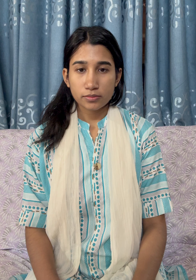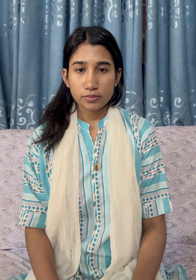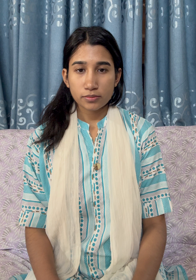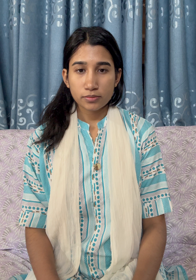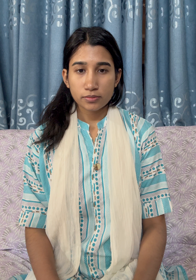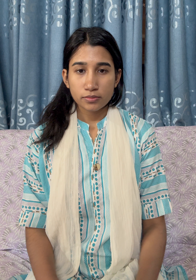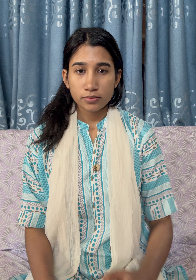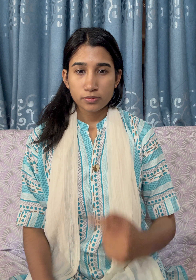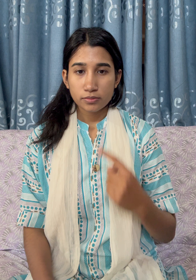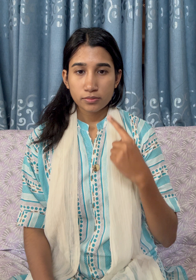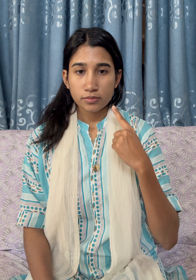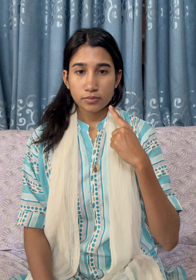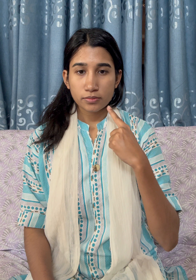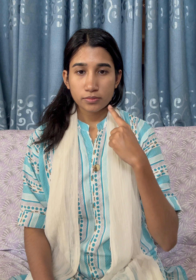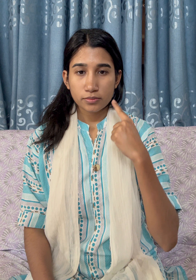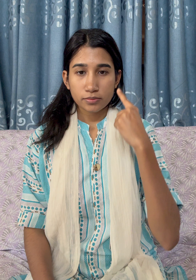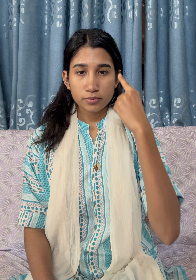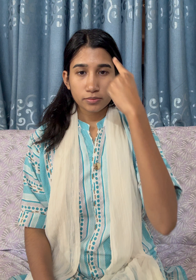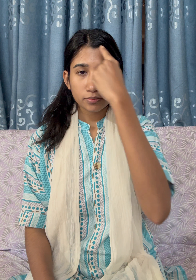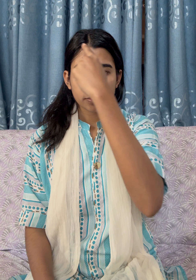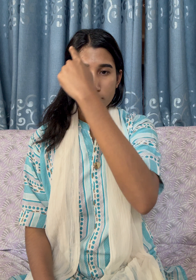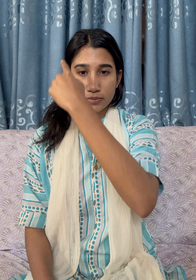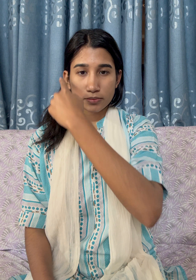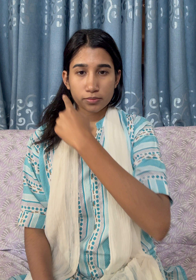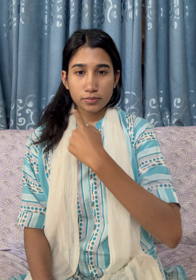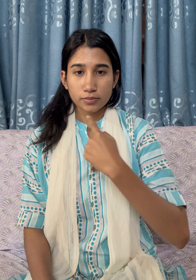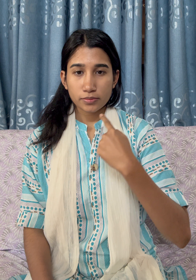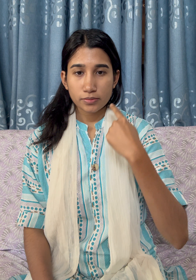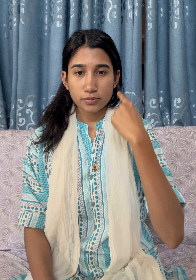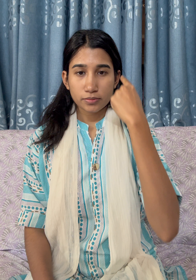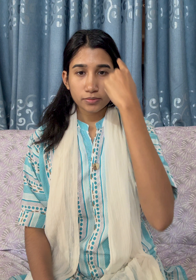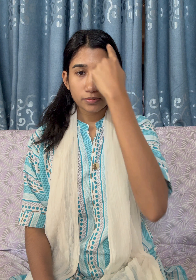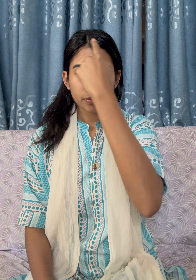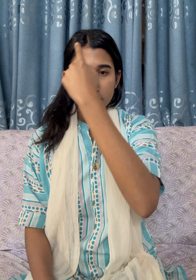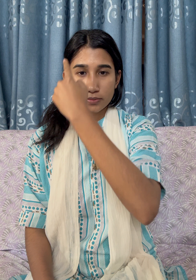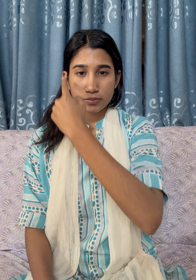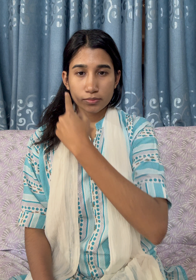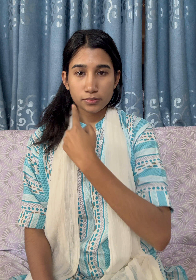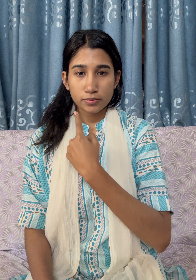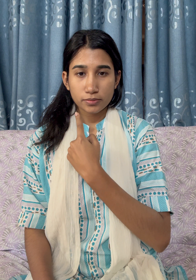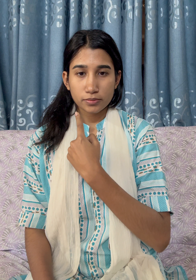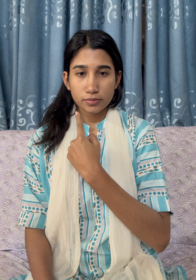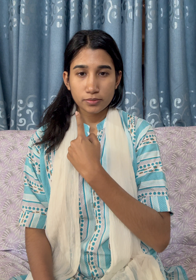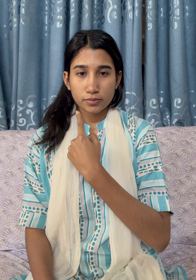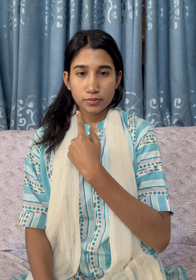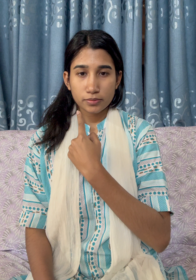মানুষ